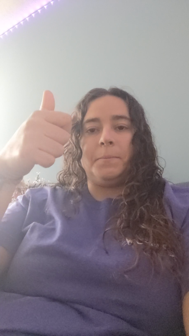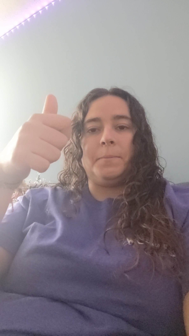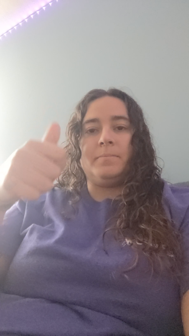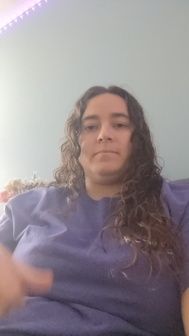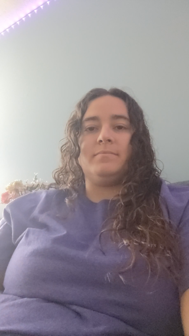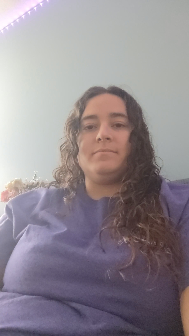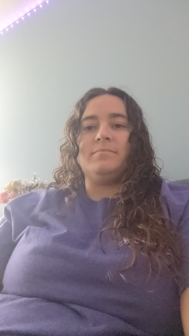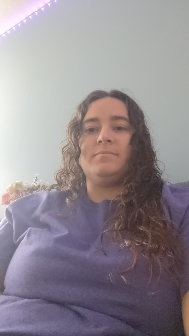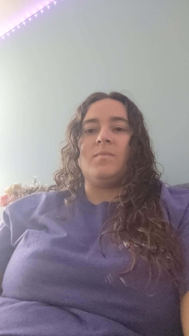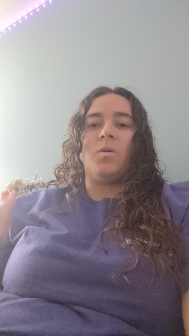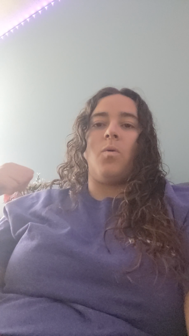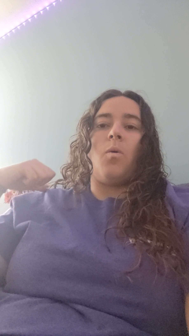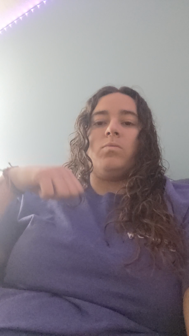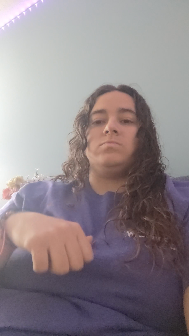coats